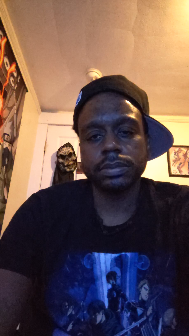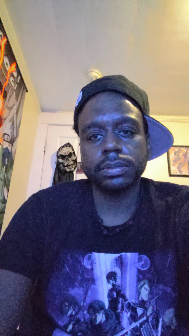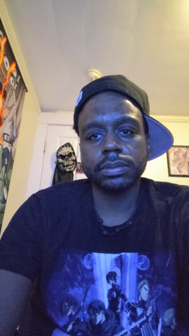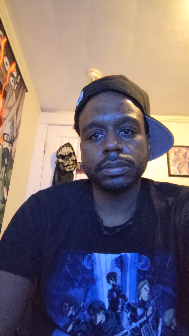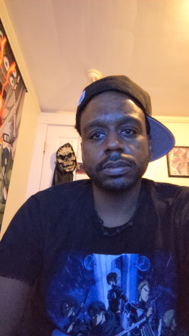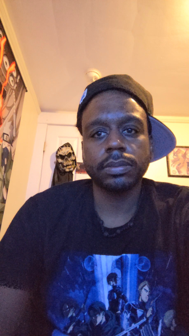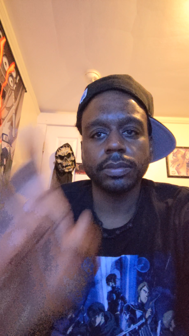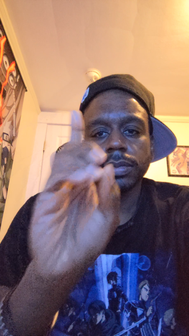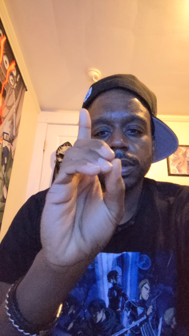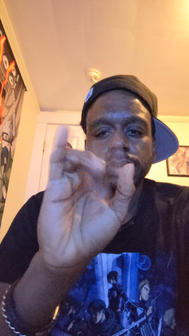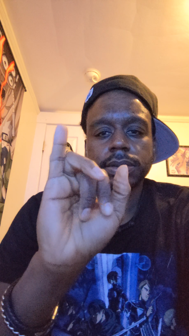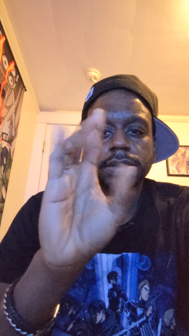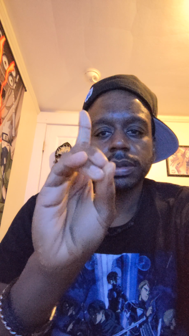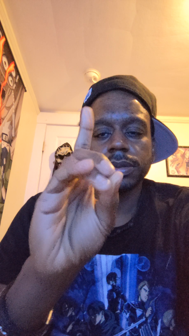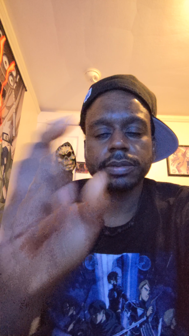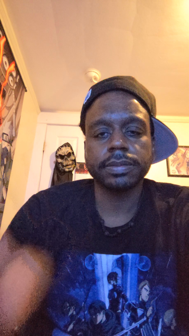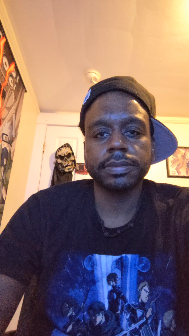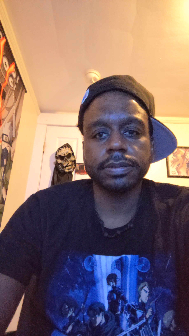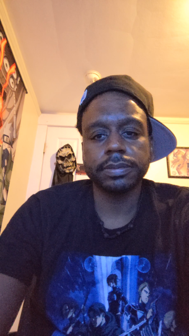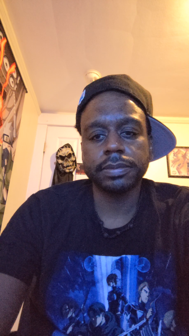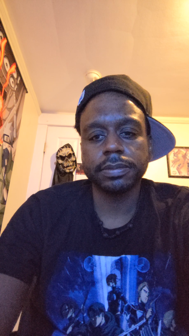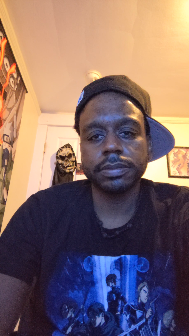did